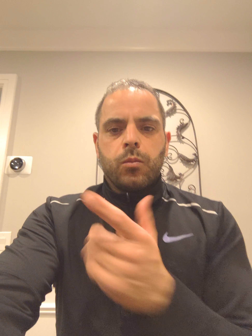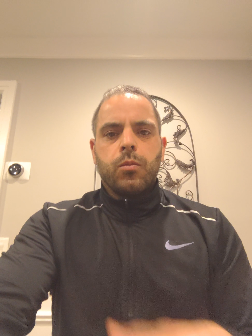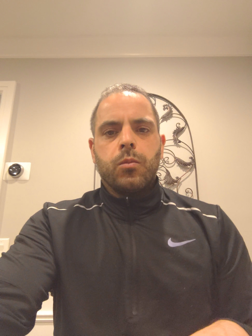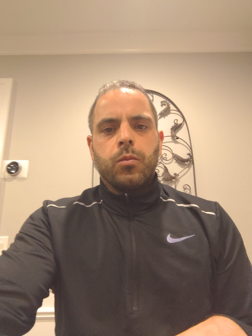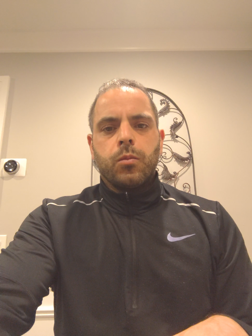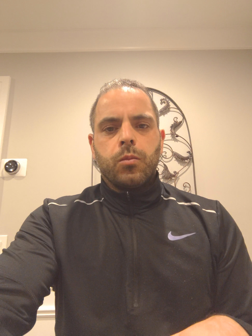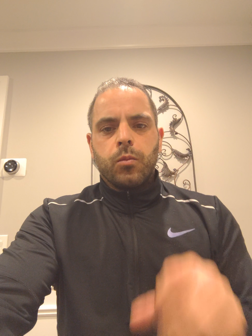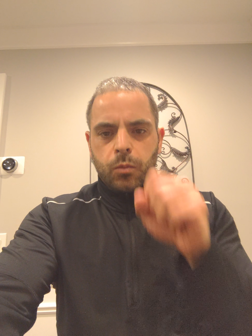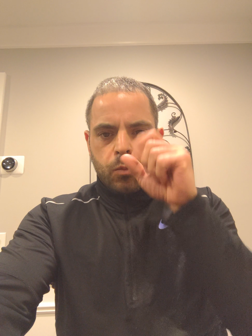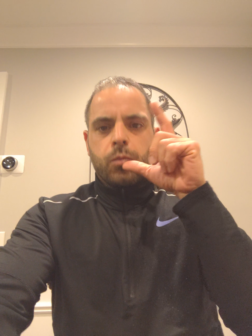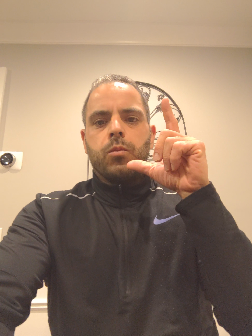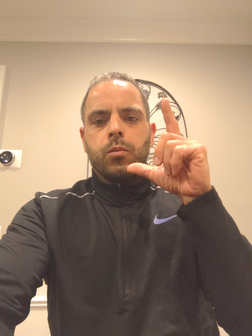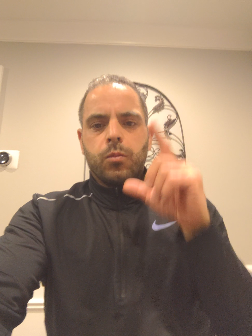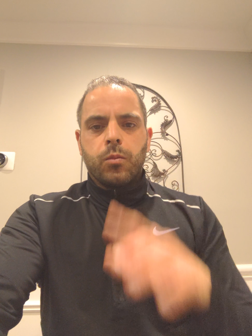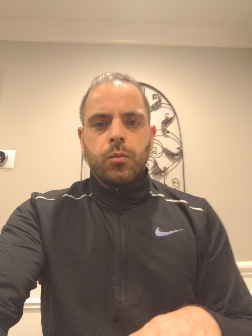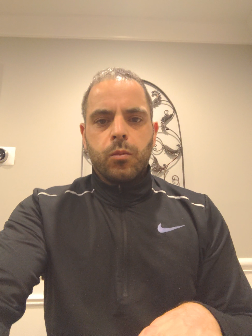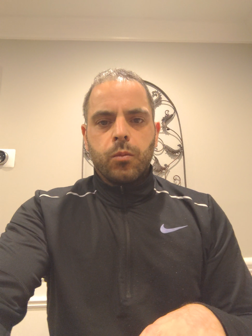awake